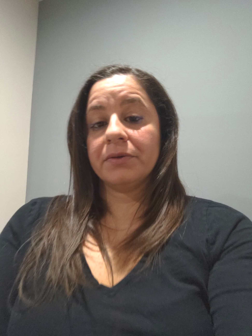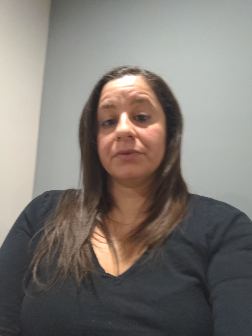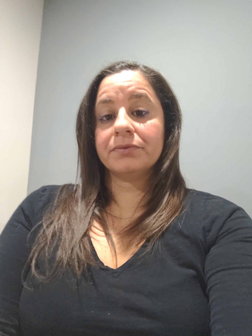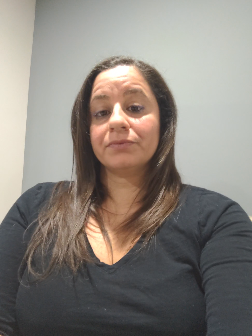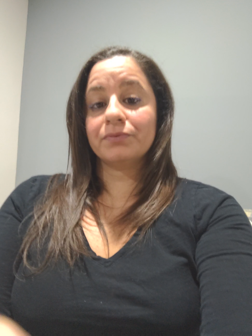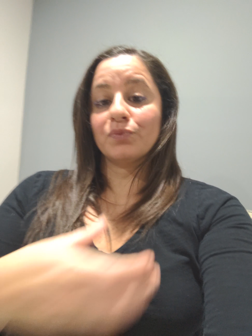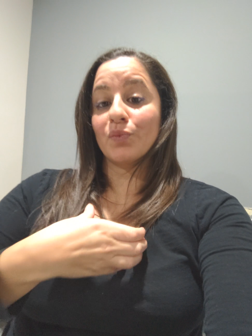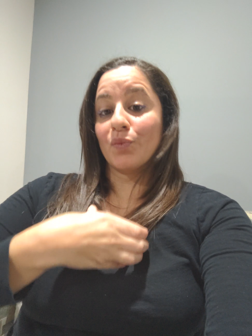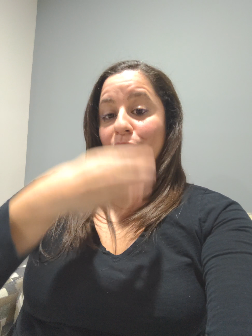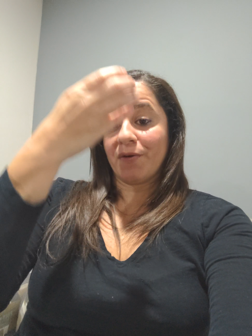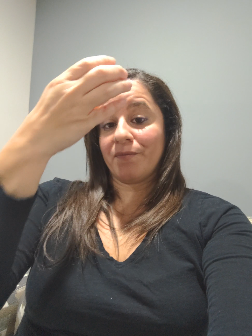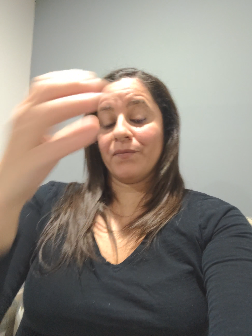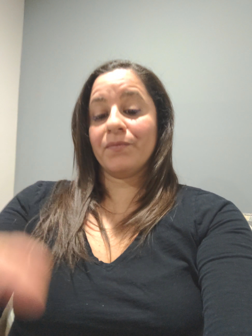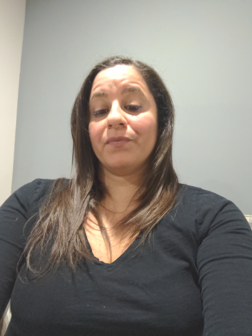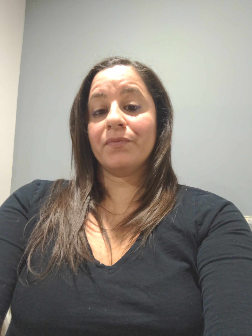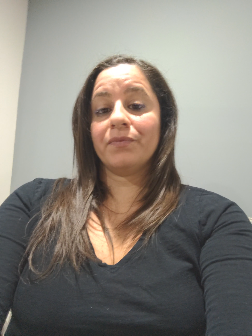giraffe